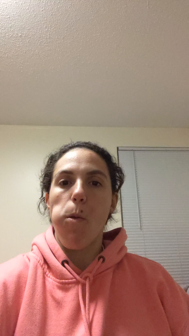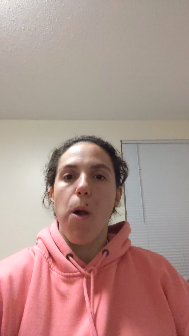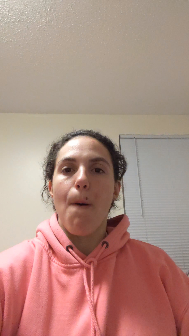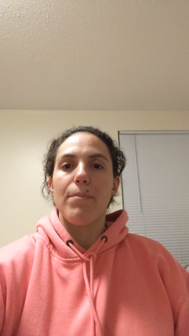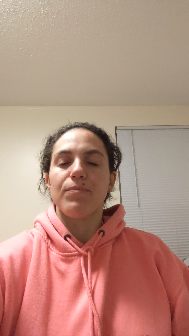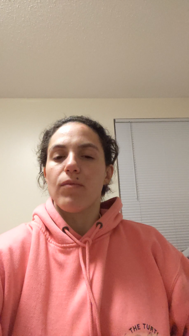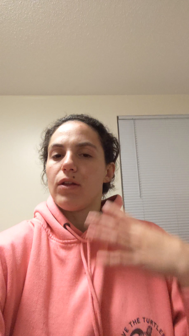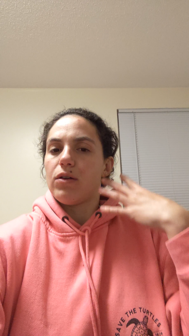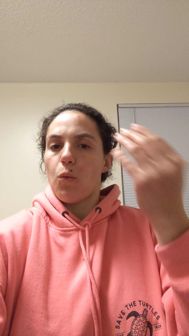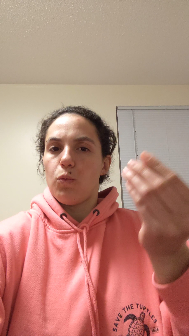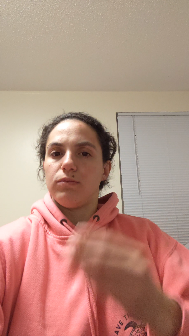got to